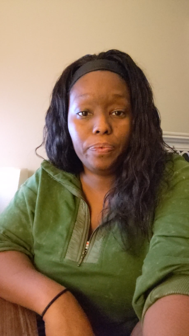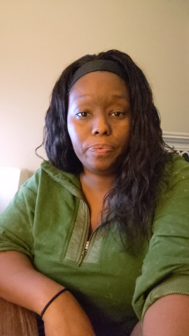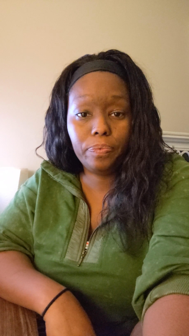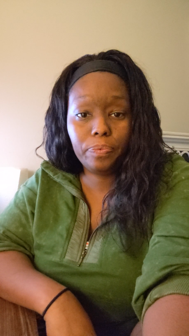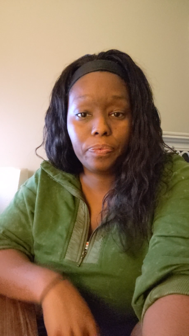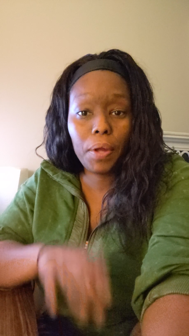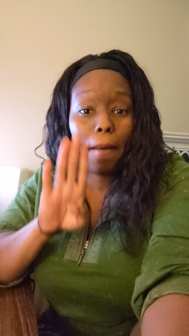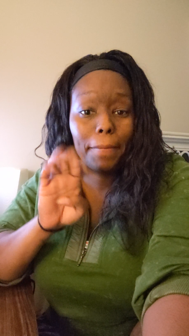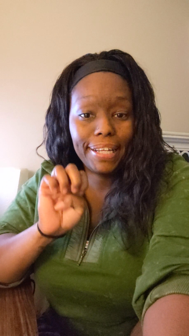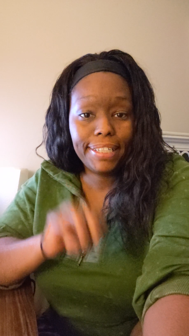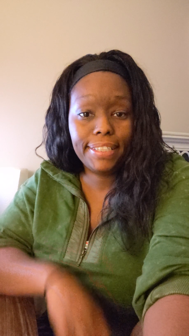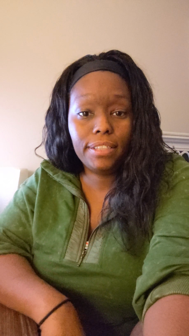be